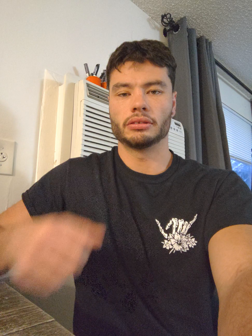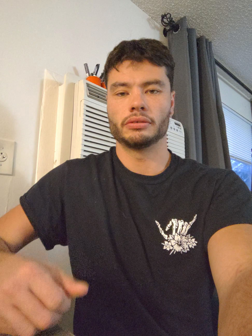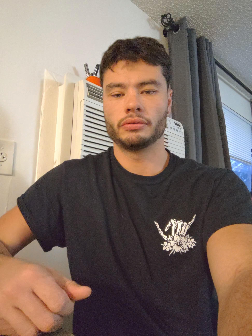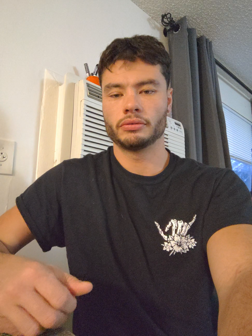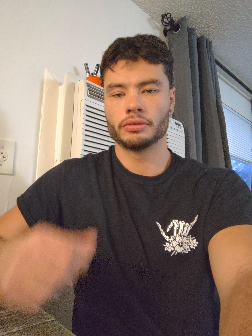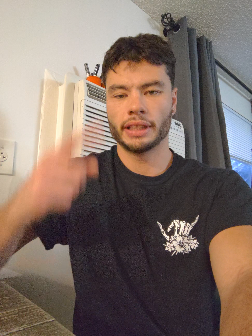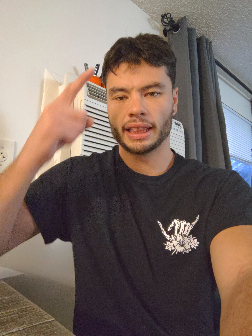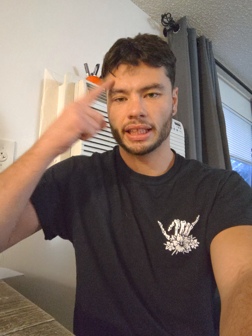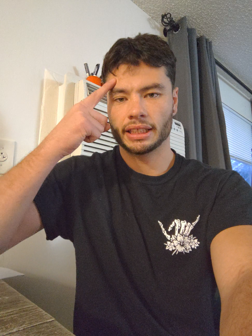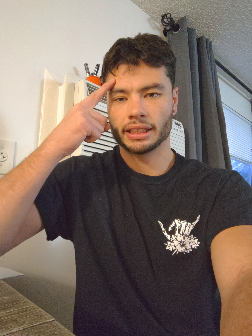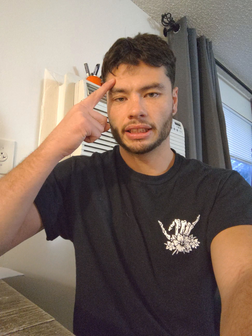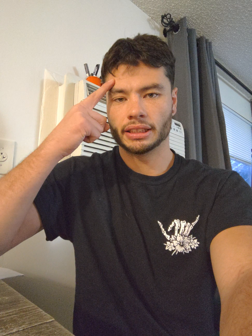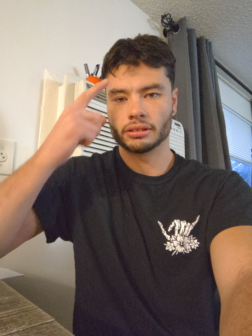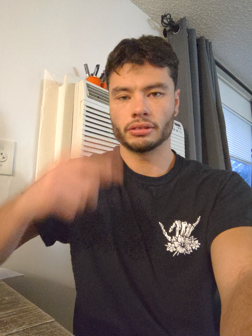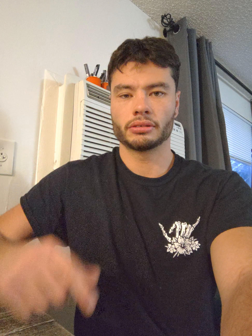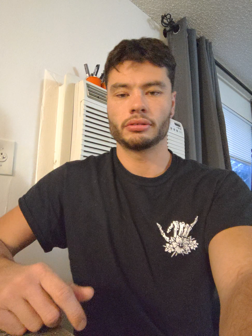think